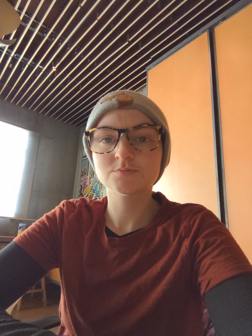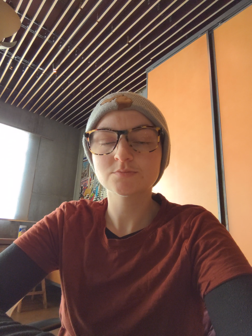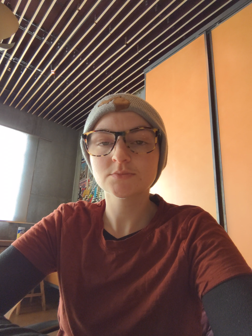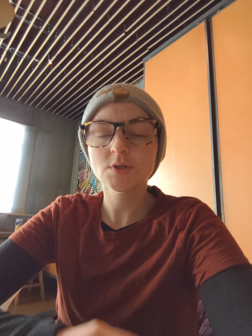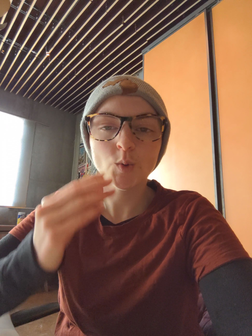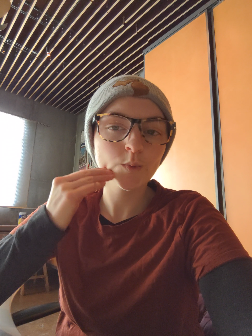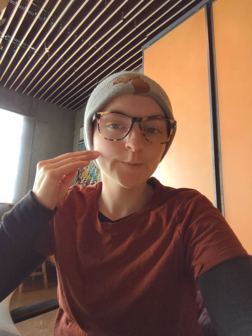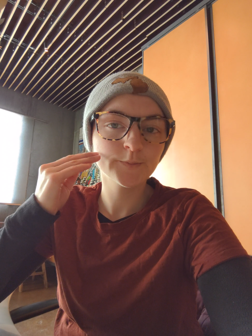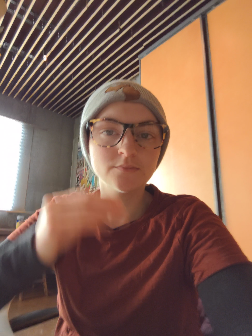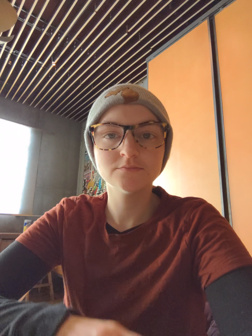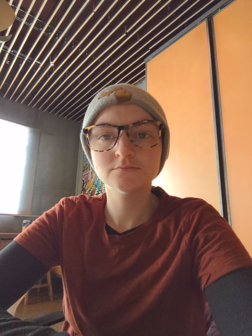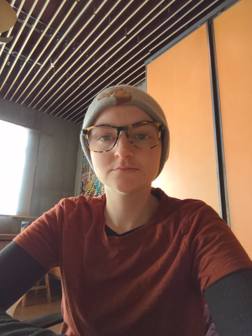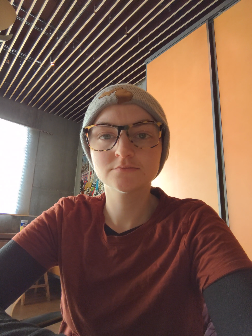home